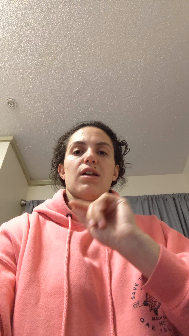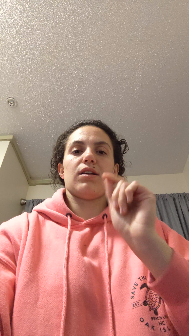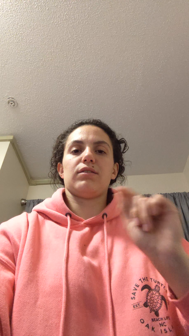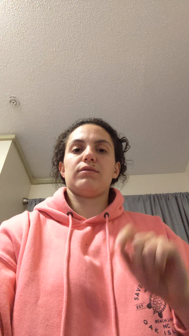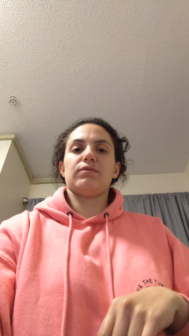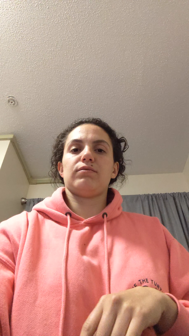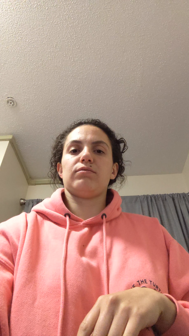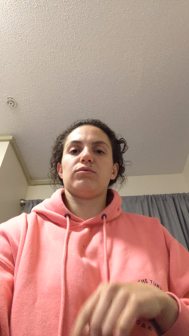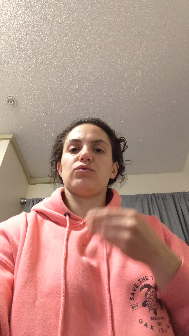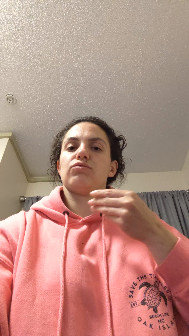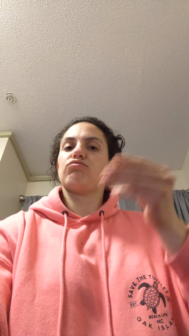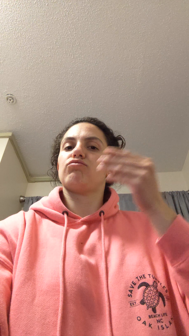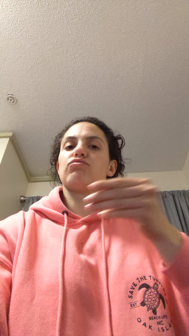shopping